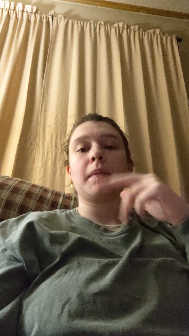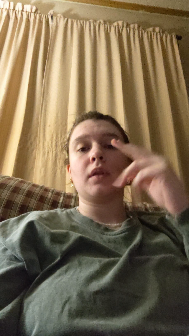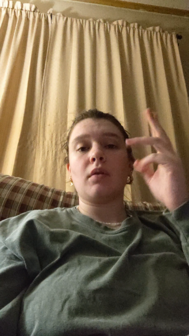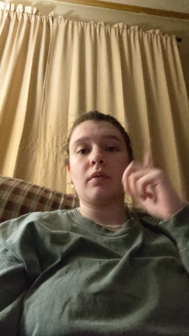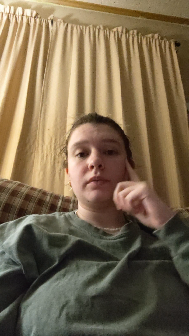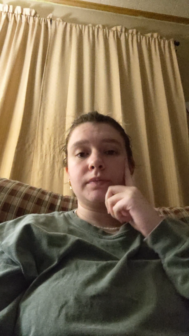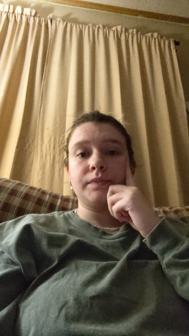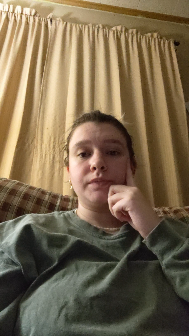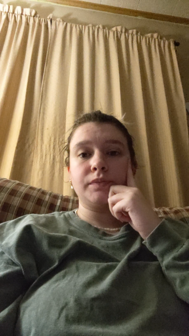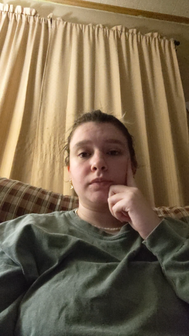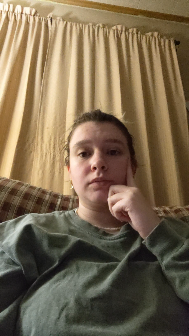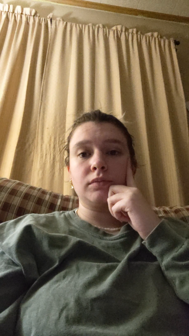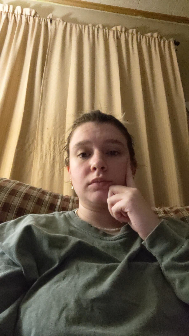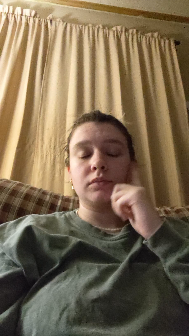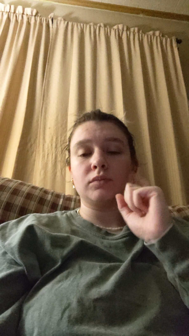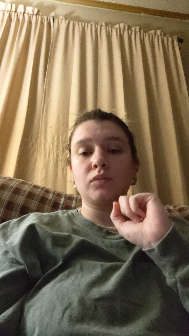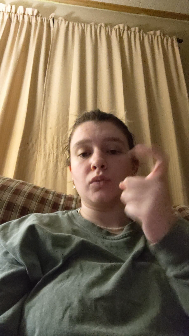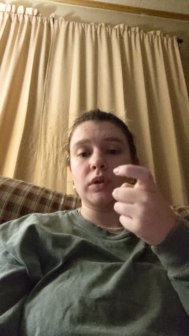present